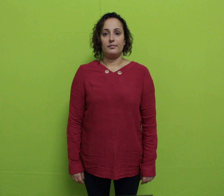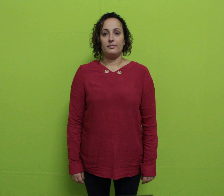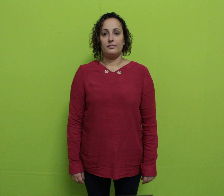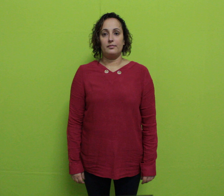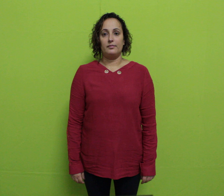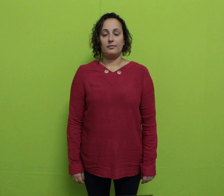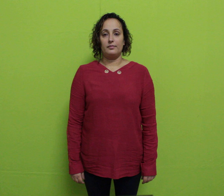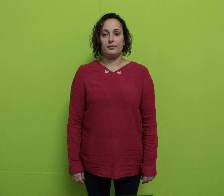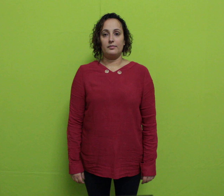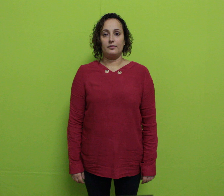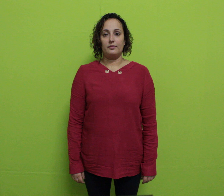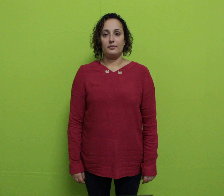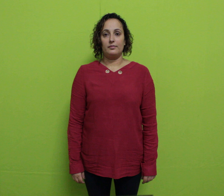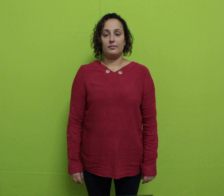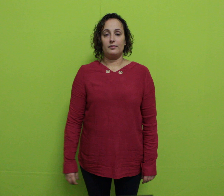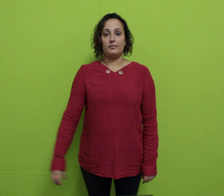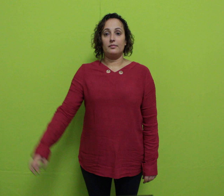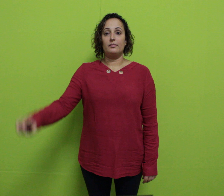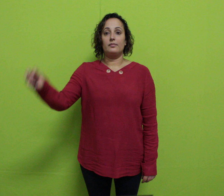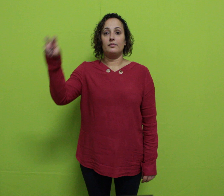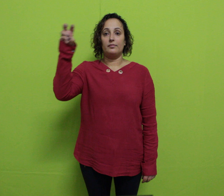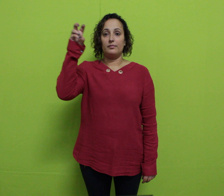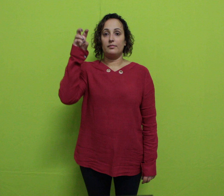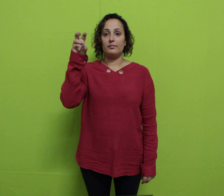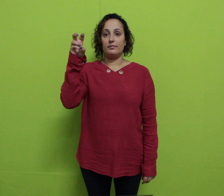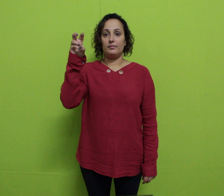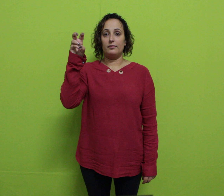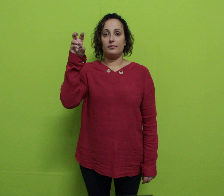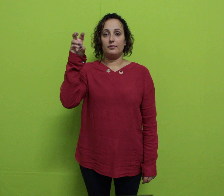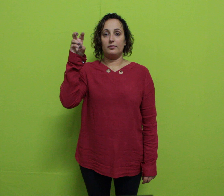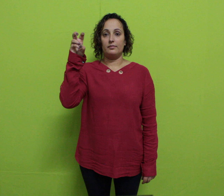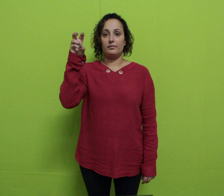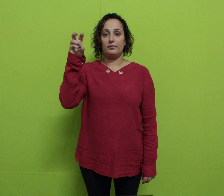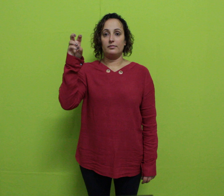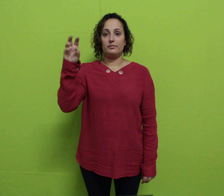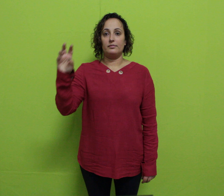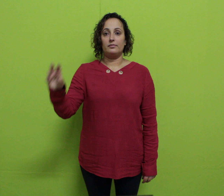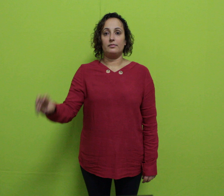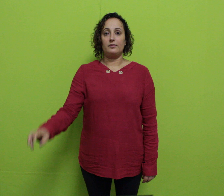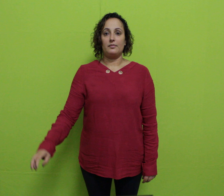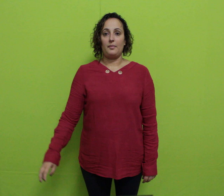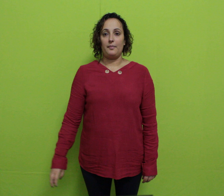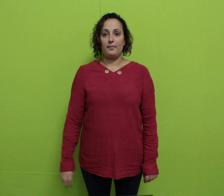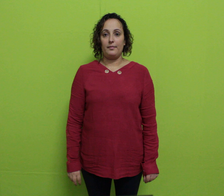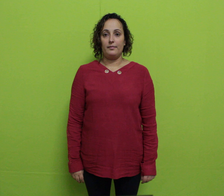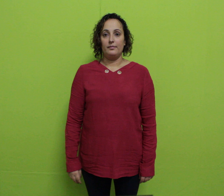cinco